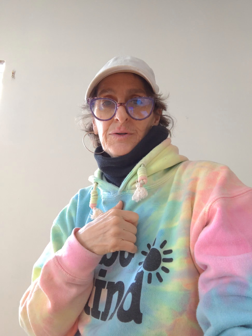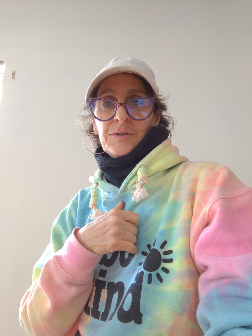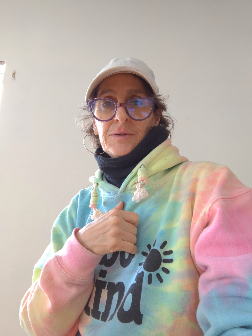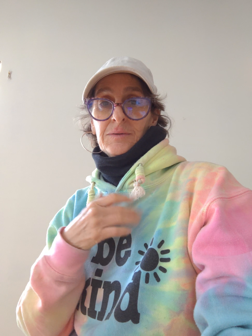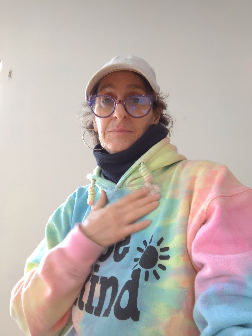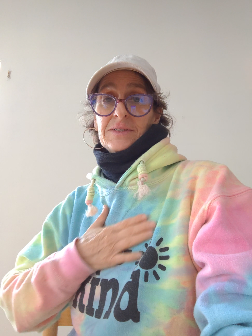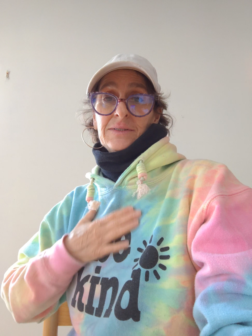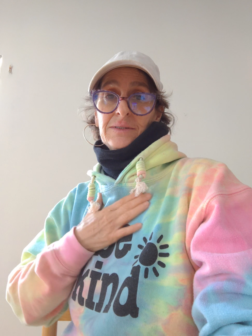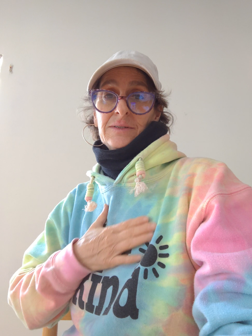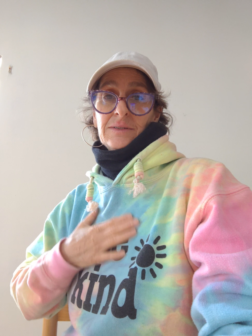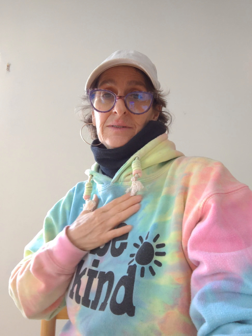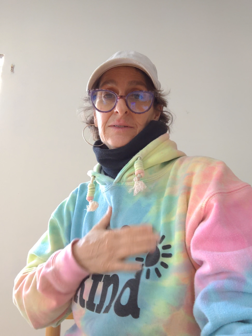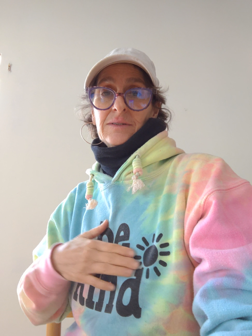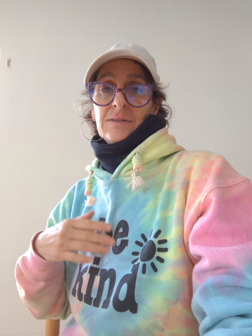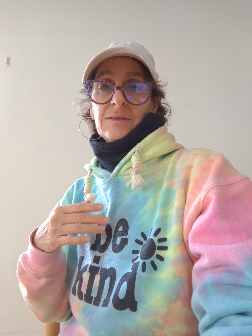please